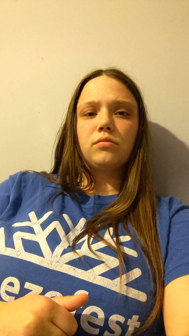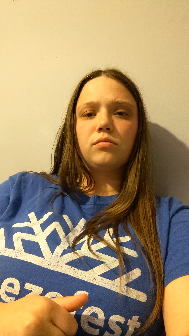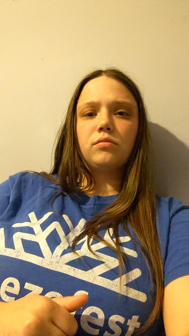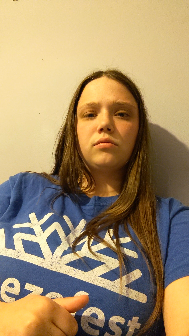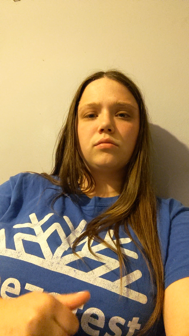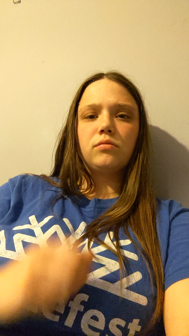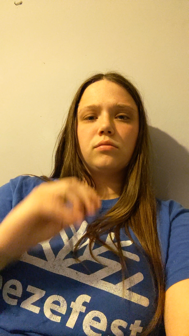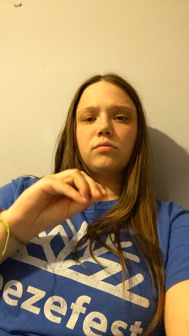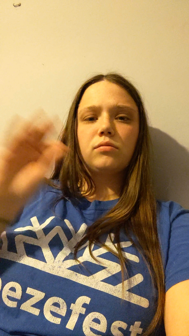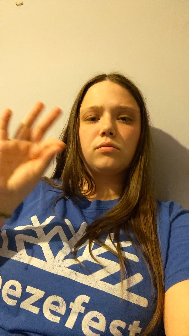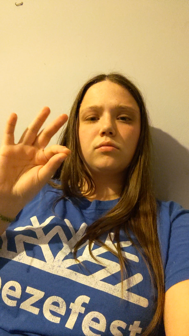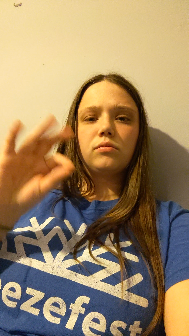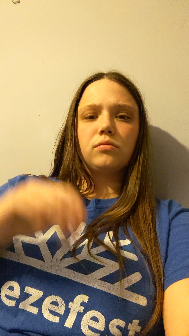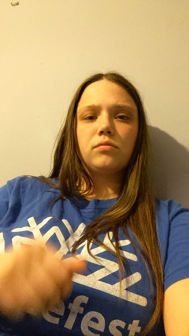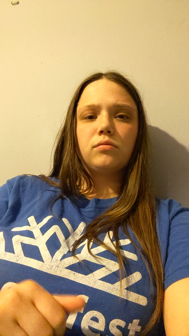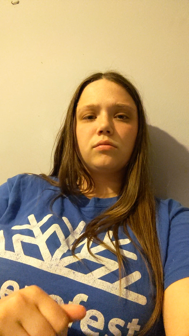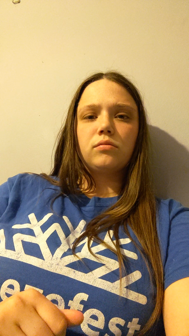off